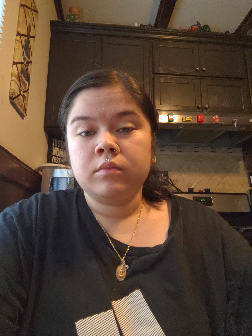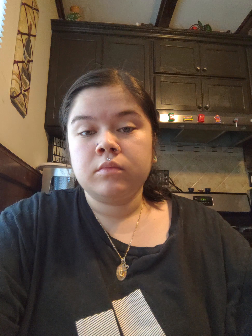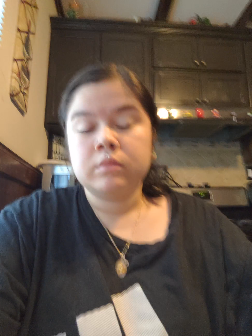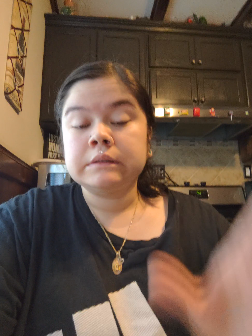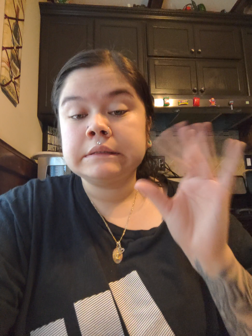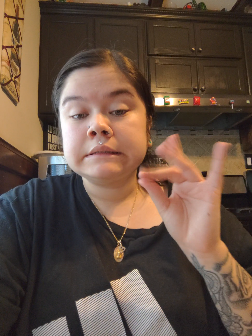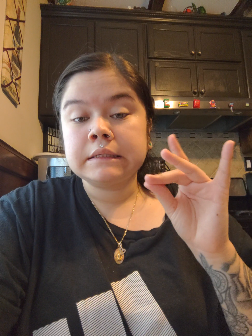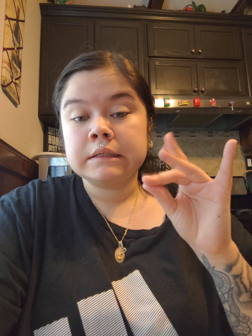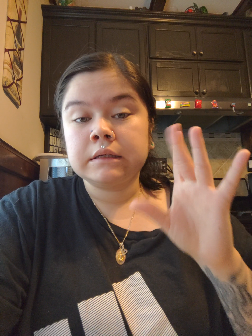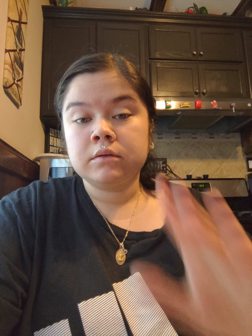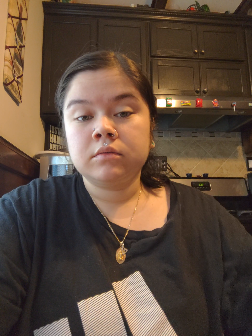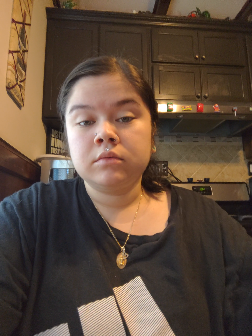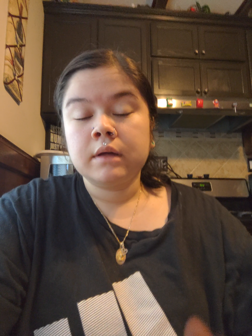sticky